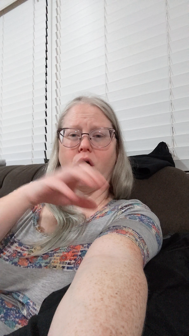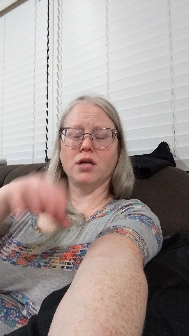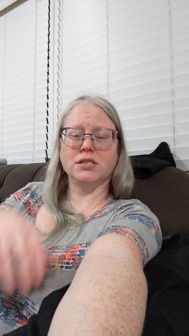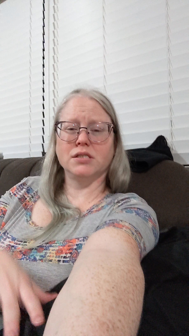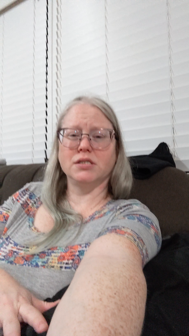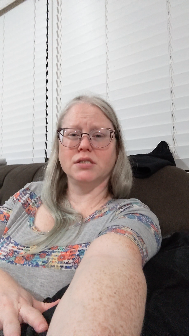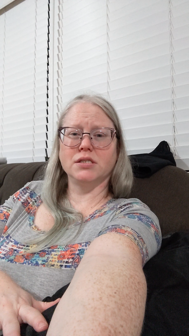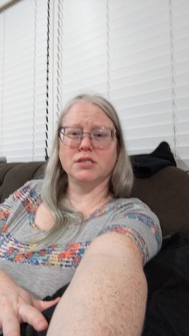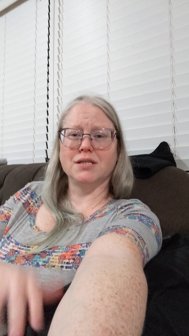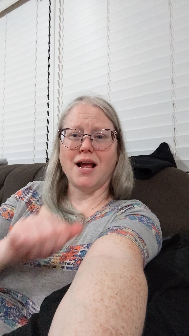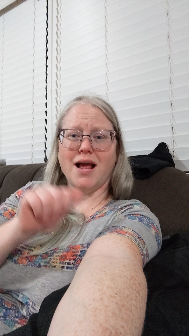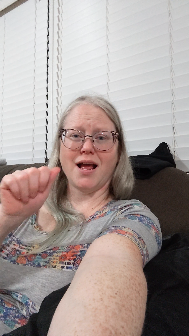a